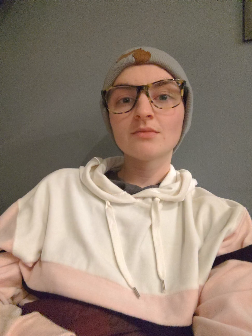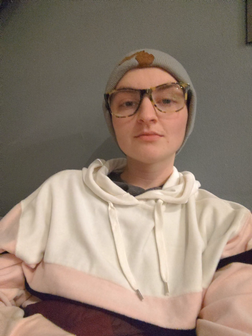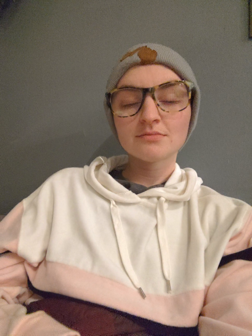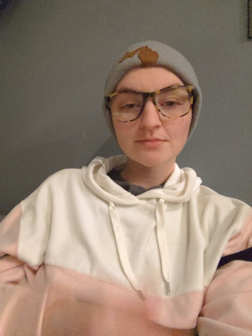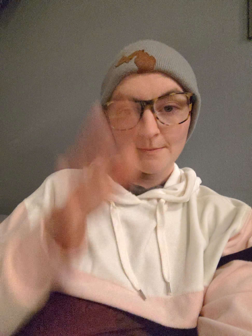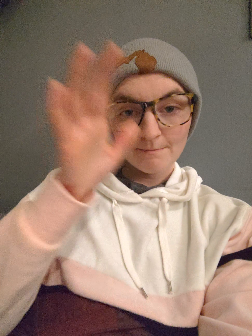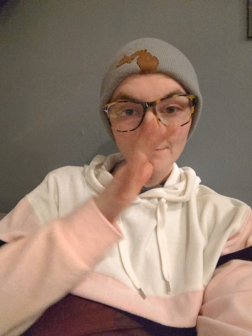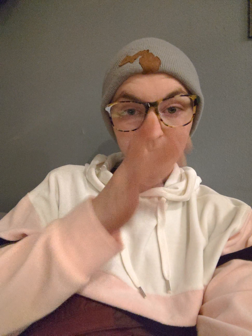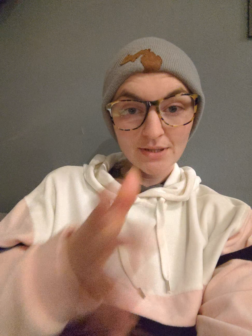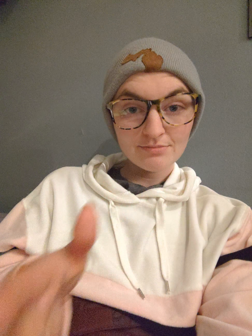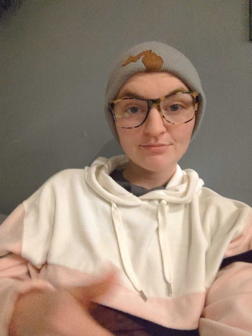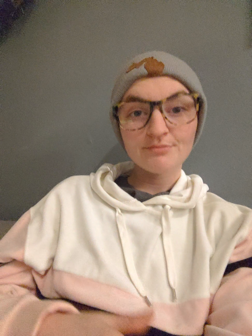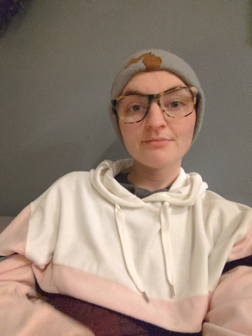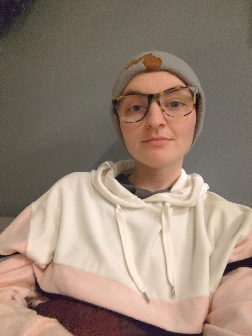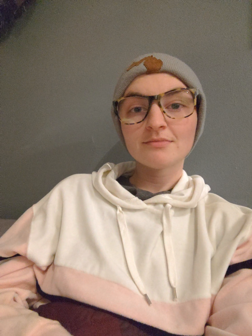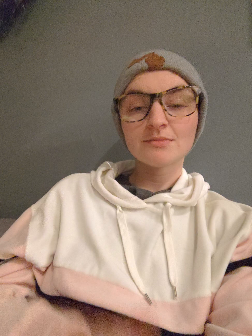grandma